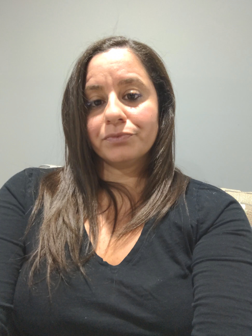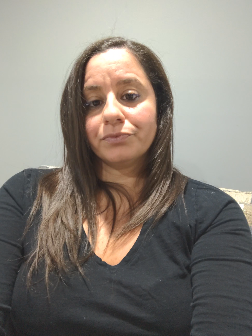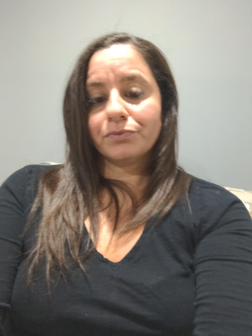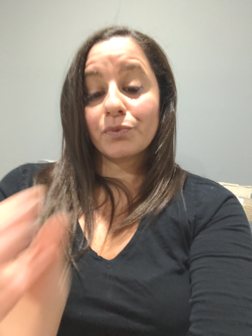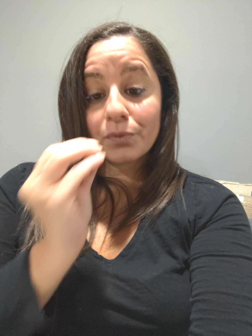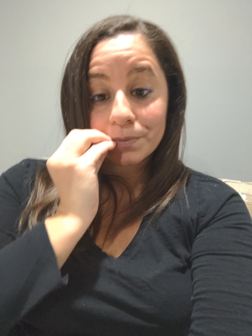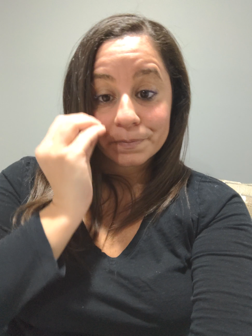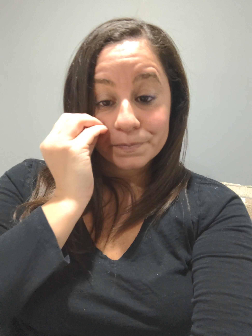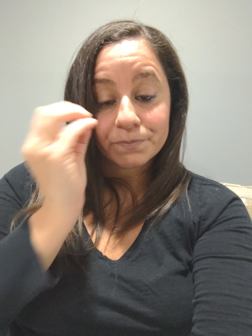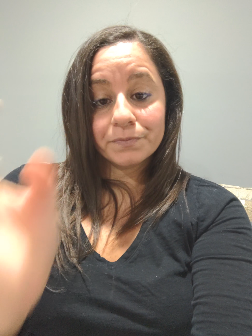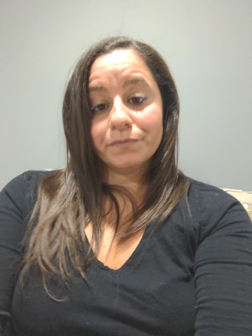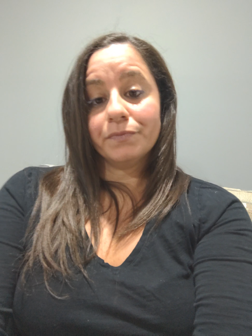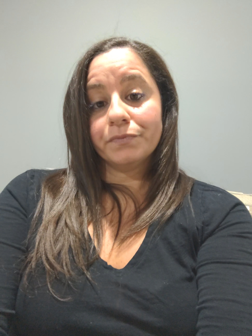home